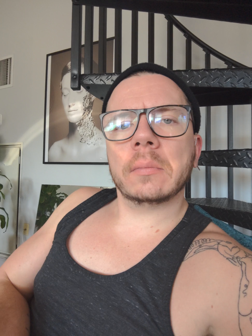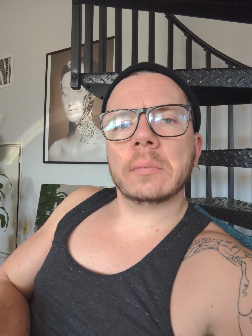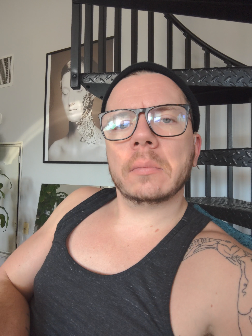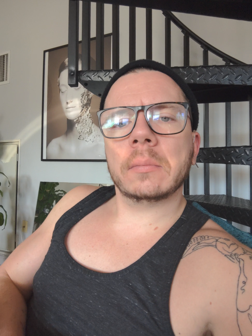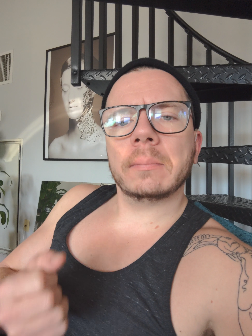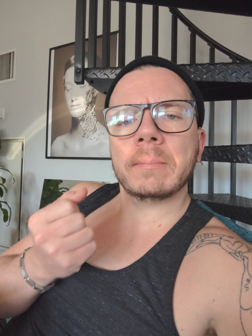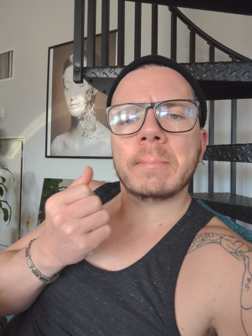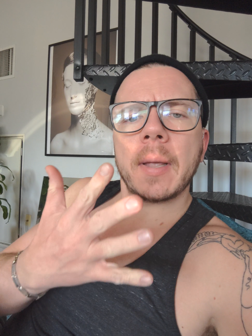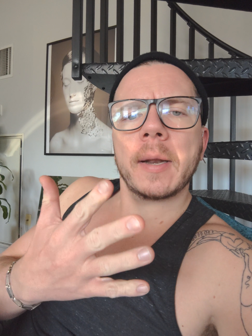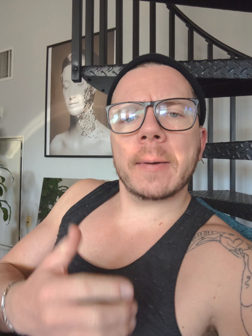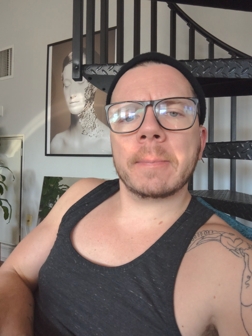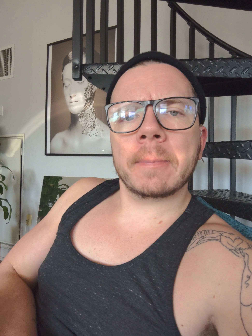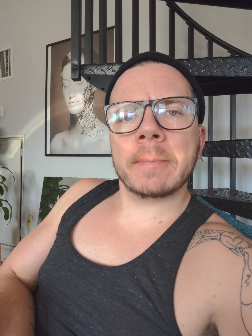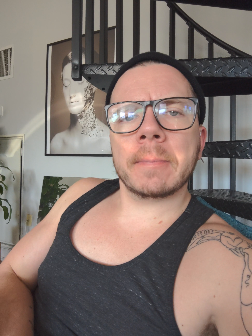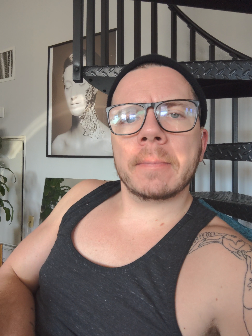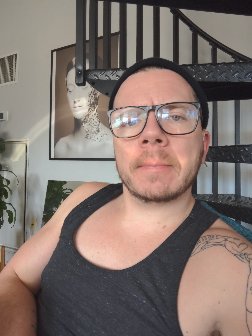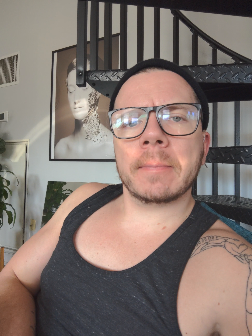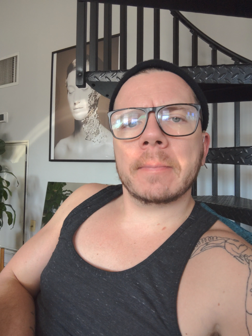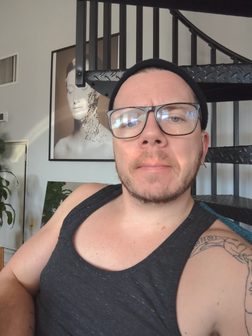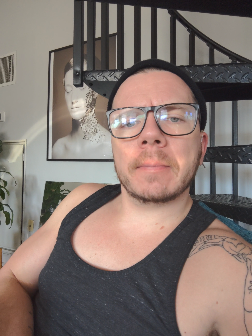many